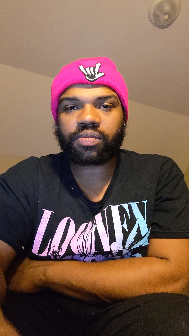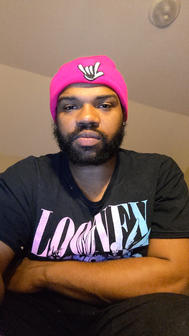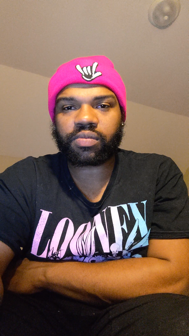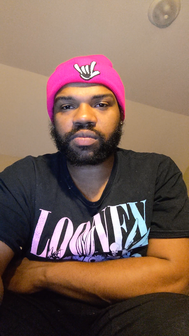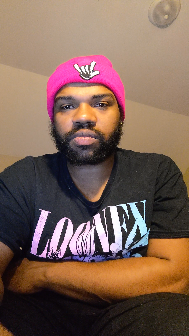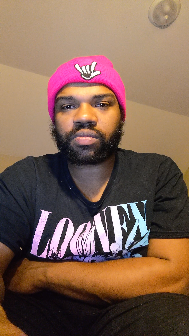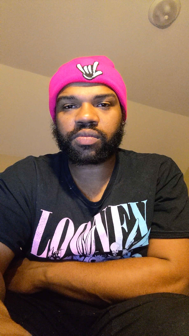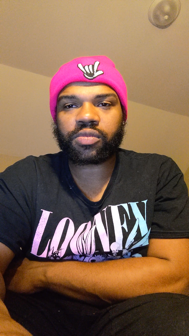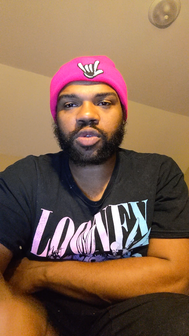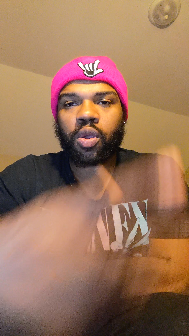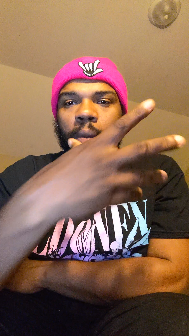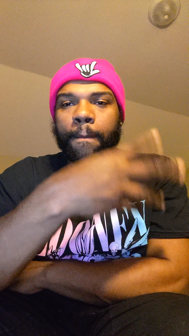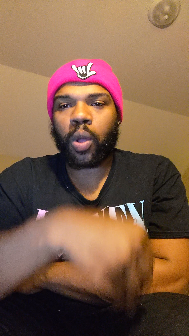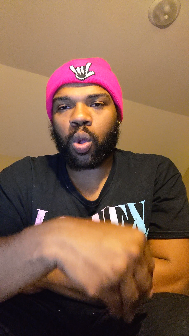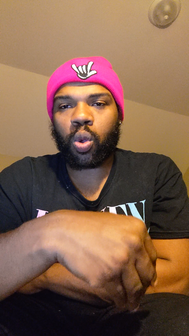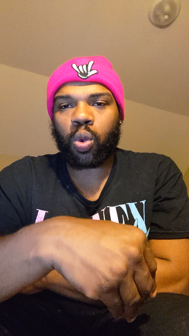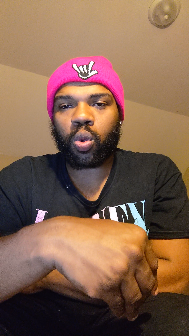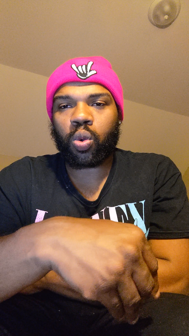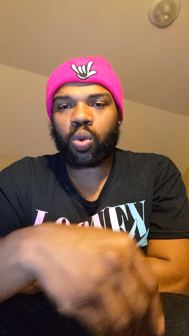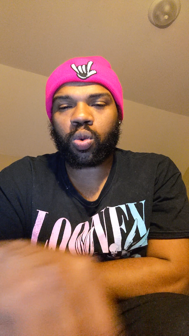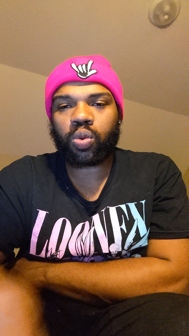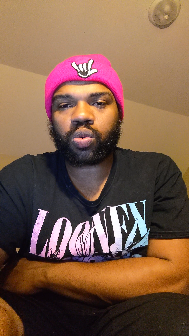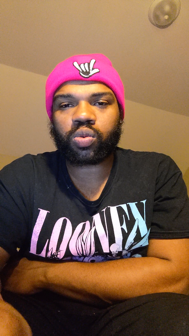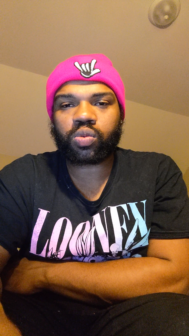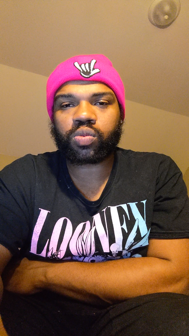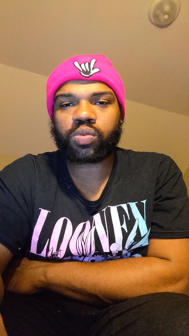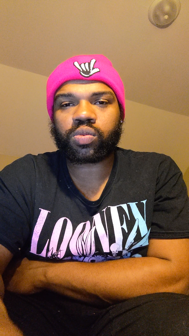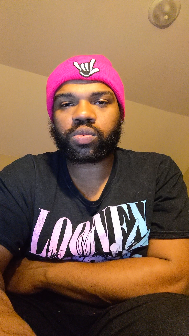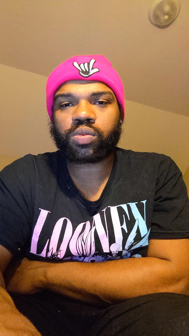poor